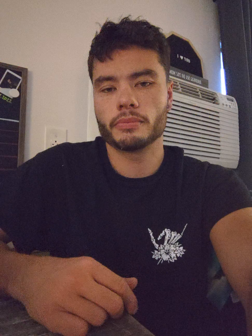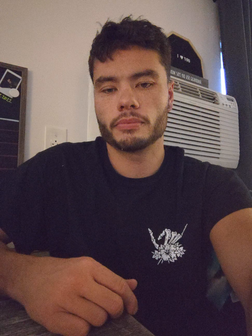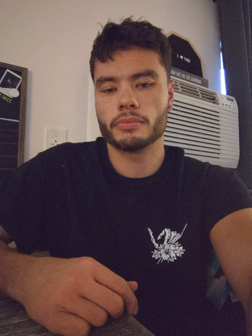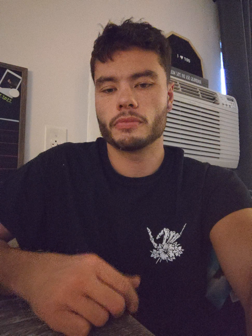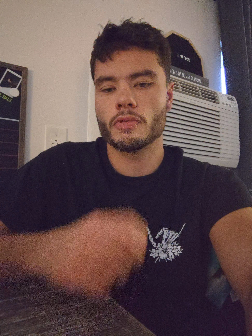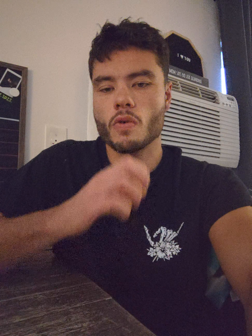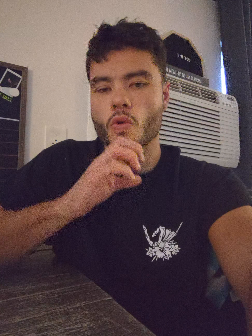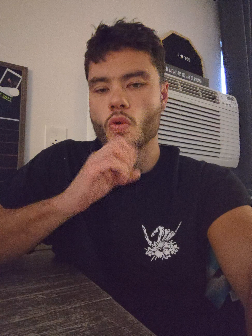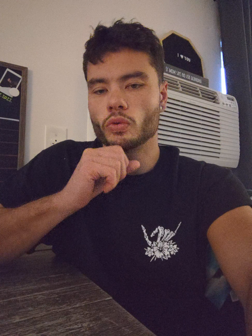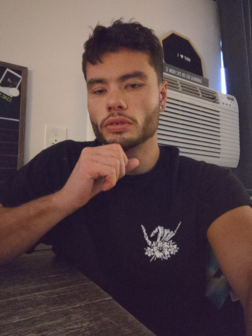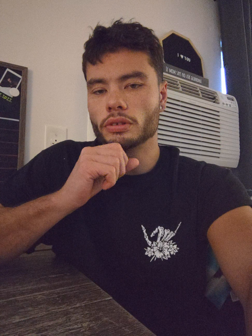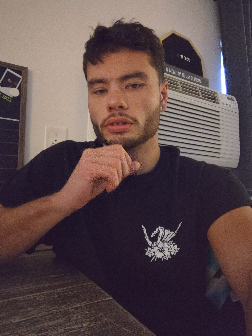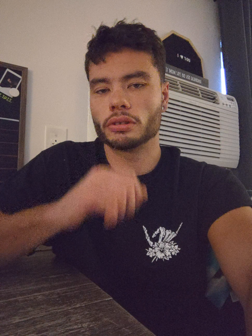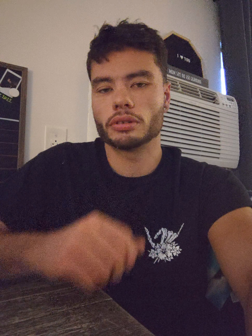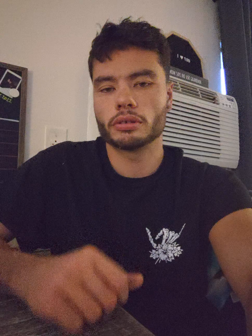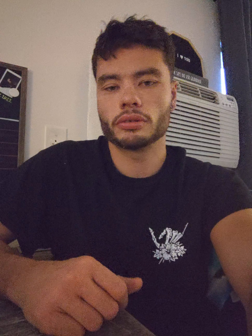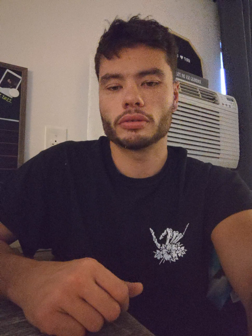orange